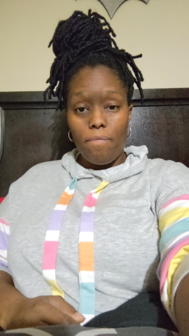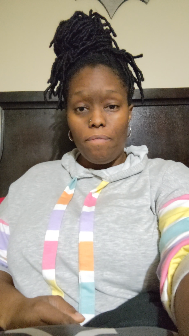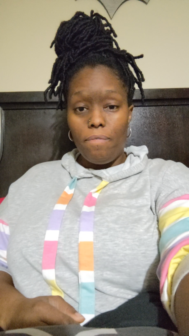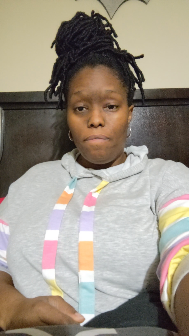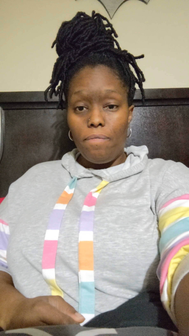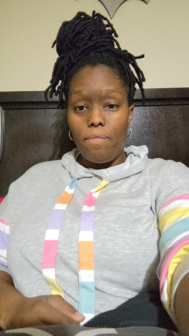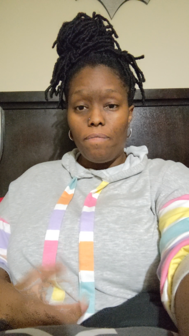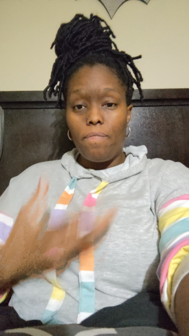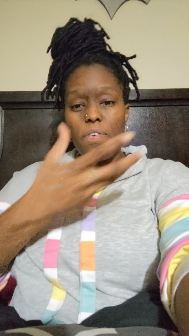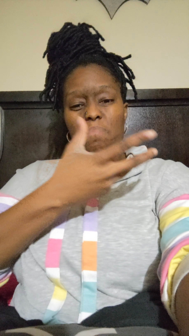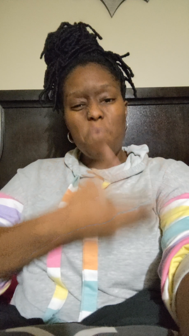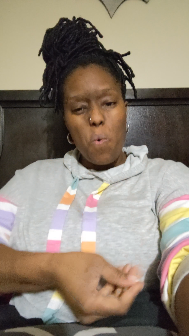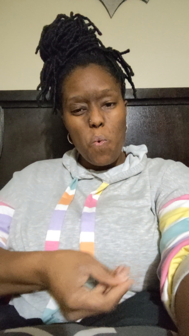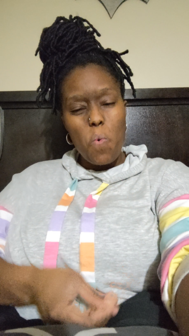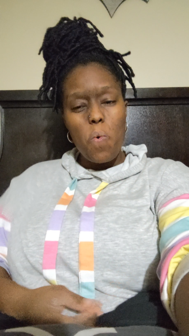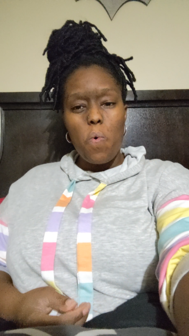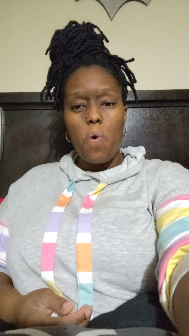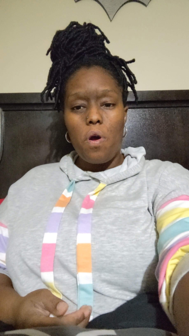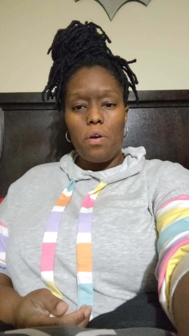poor